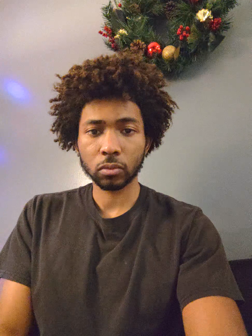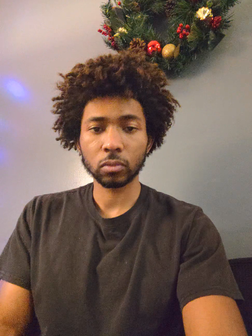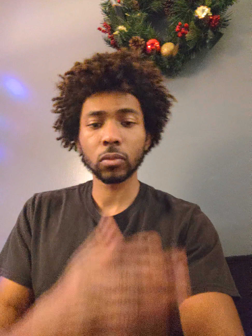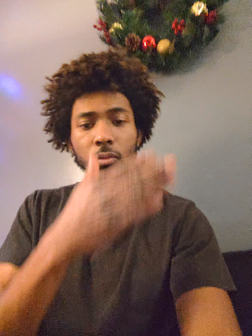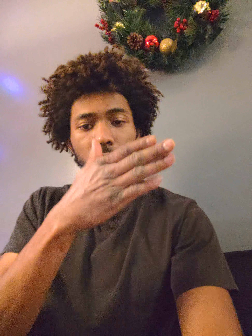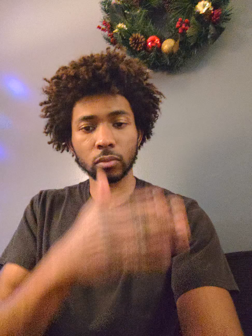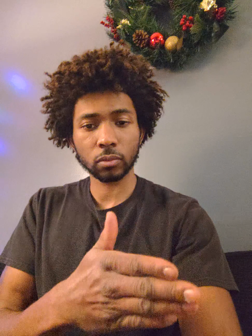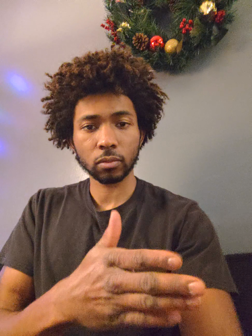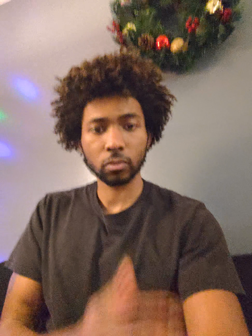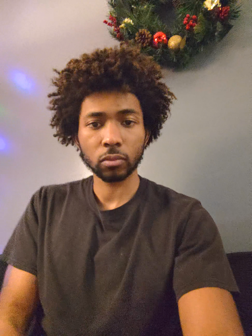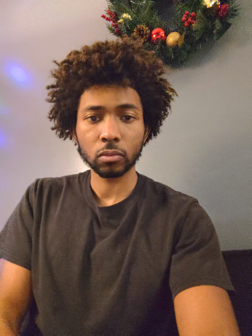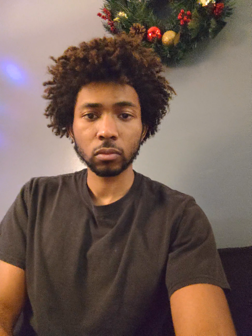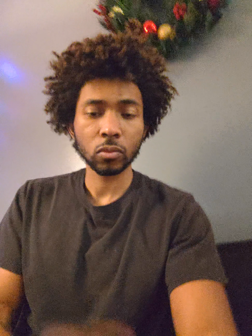person